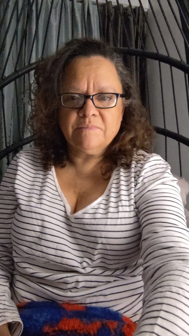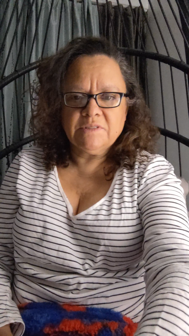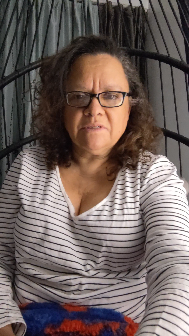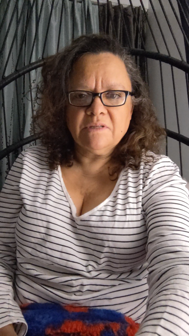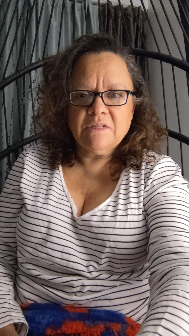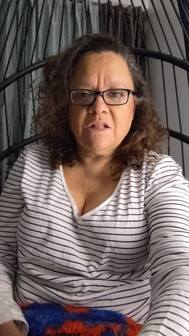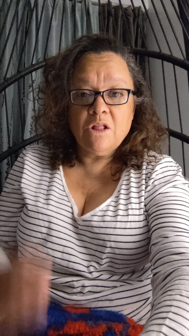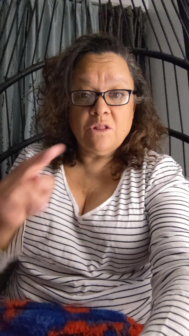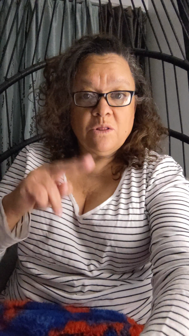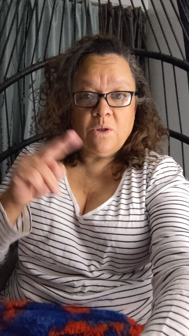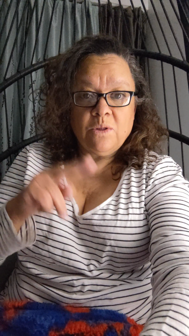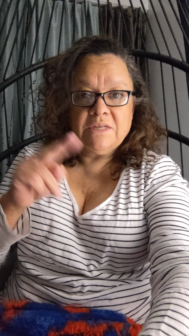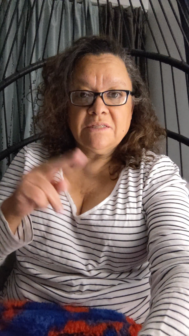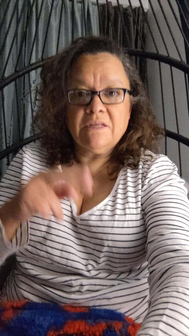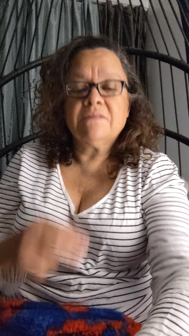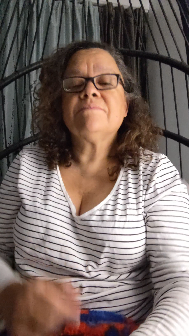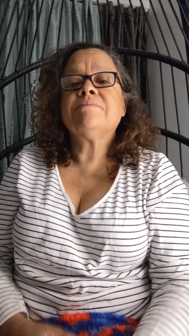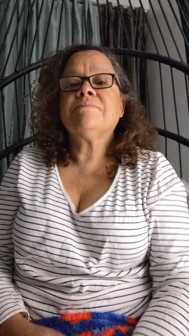nurse